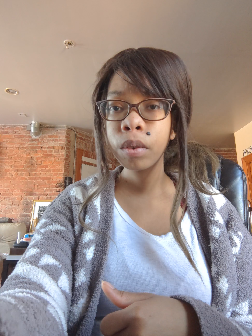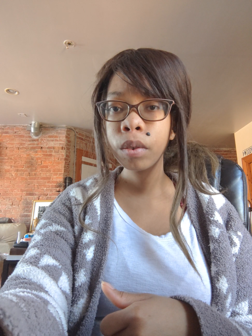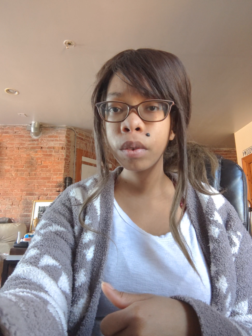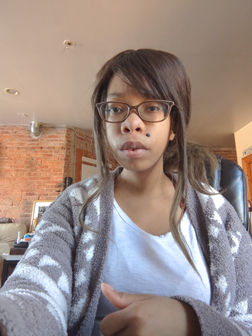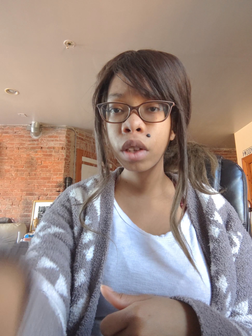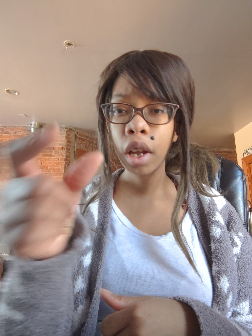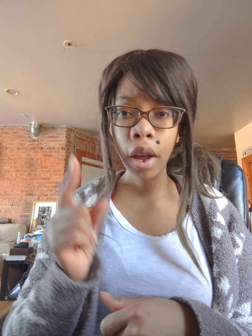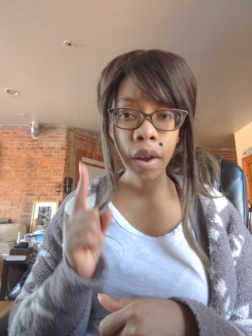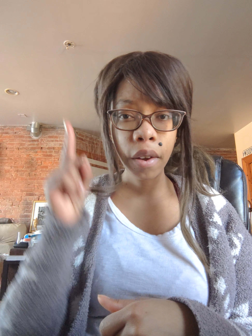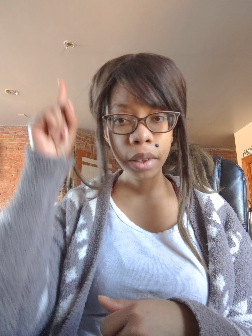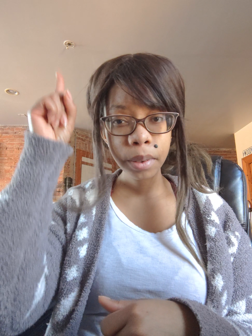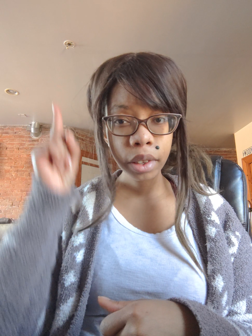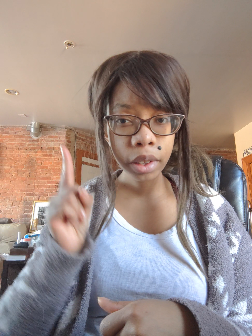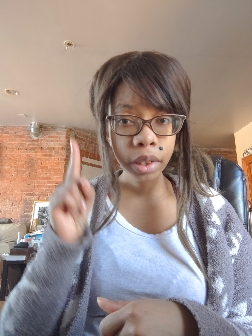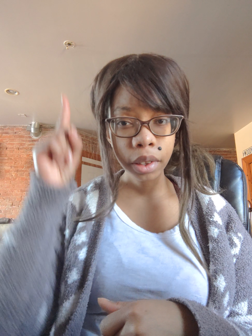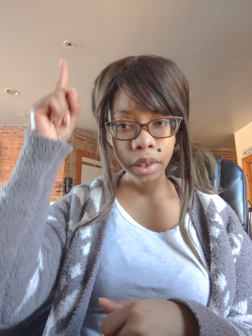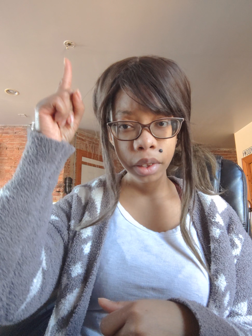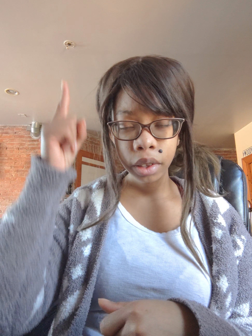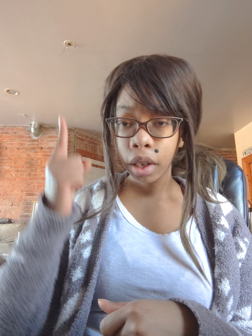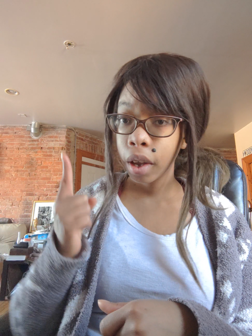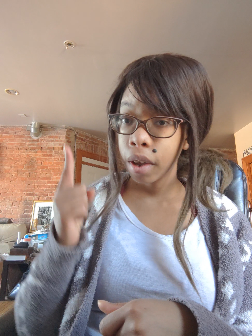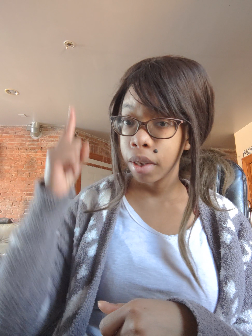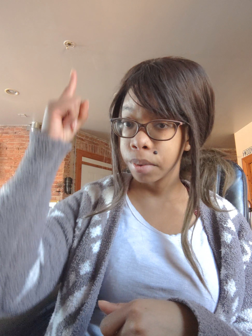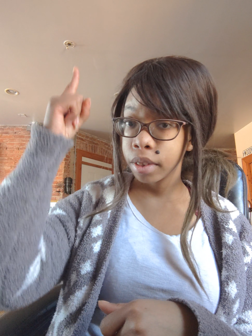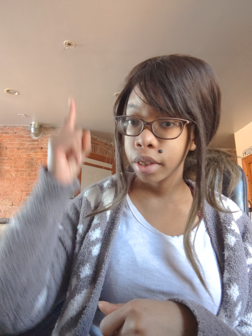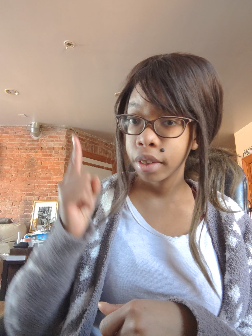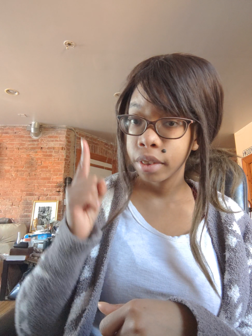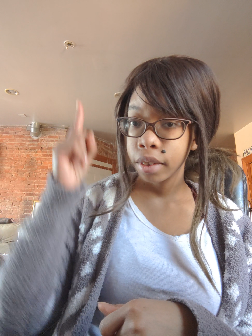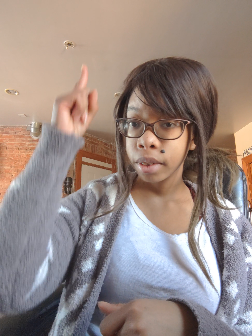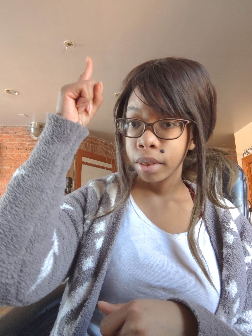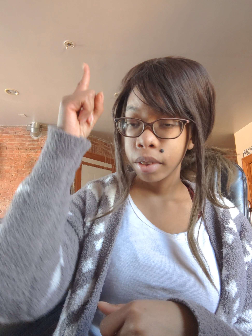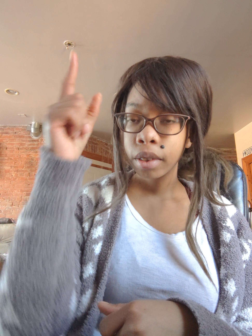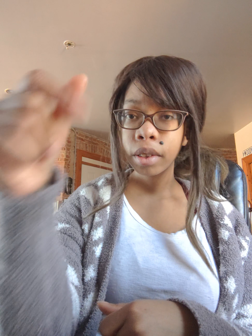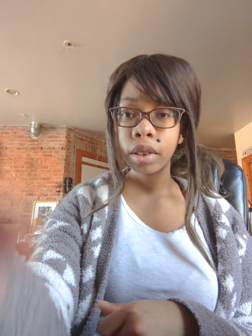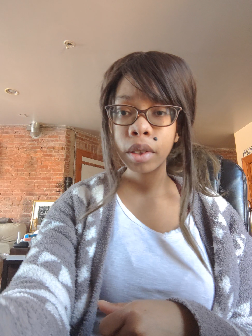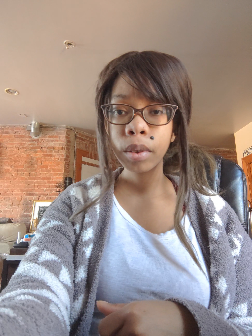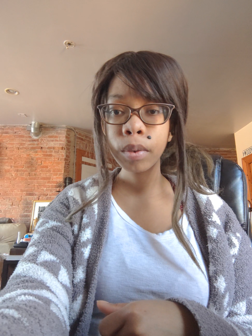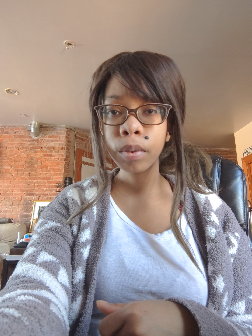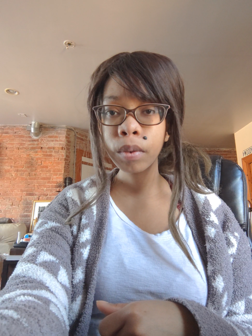up